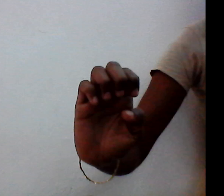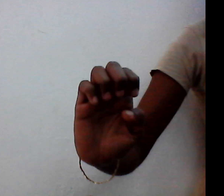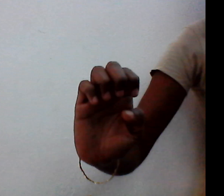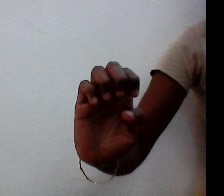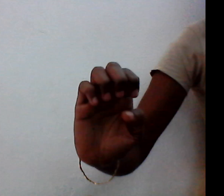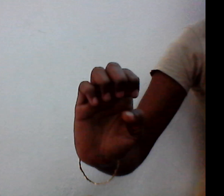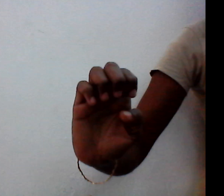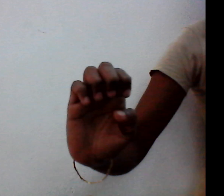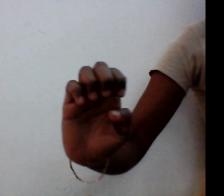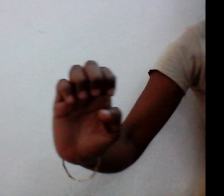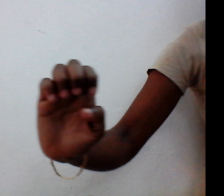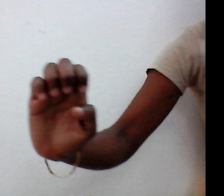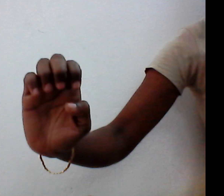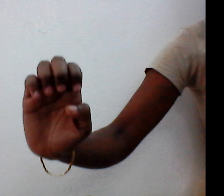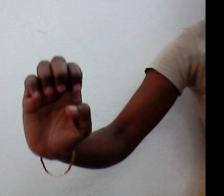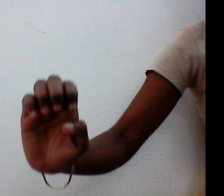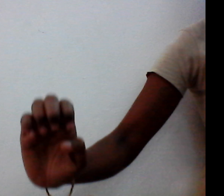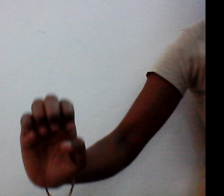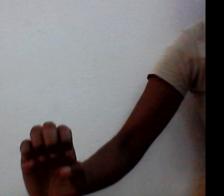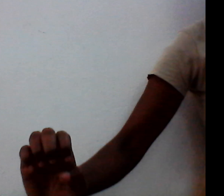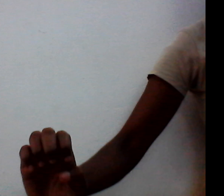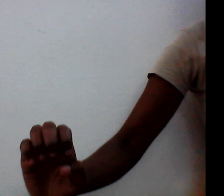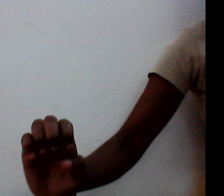ഈ